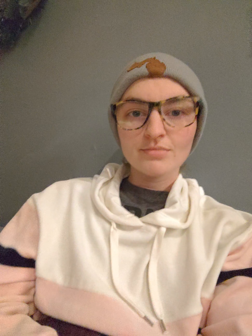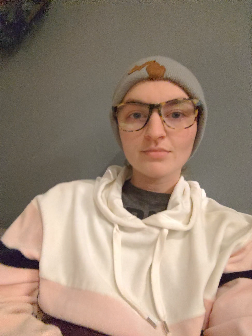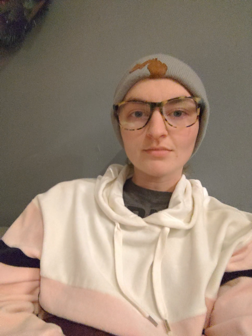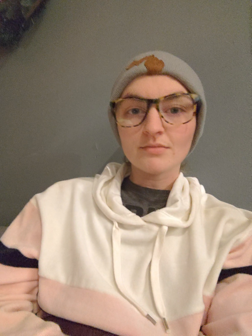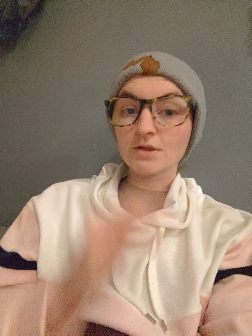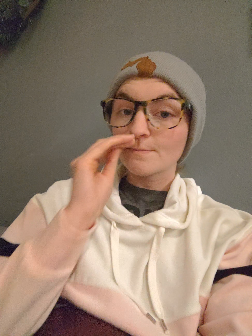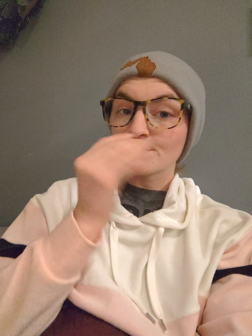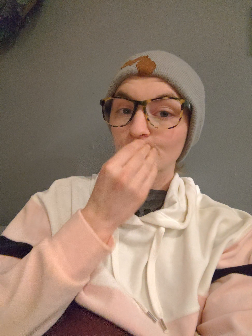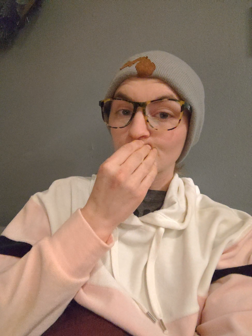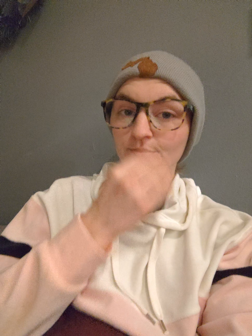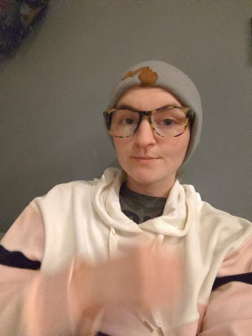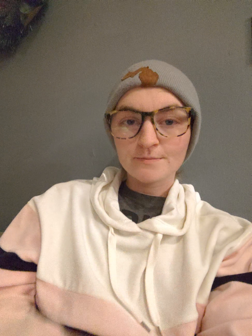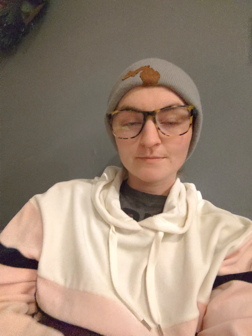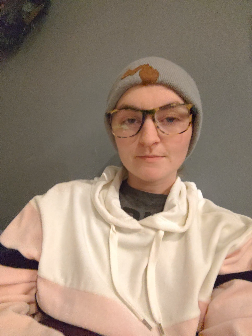flower